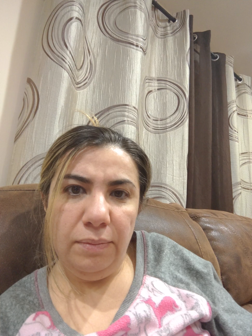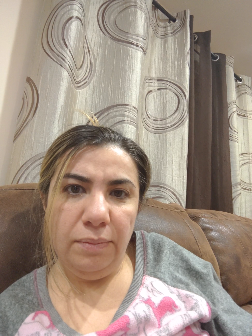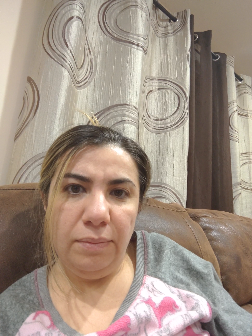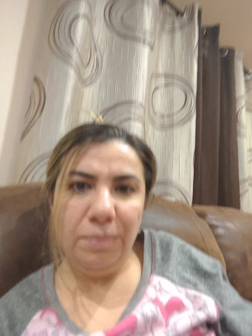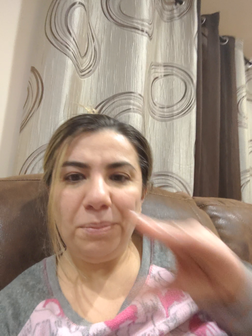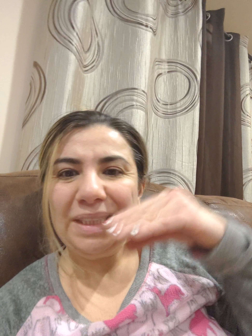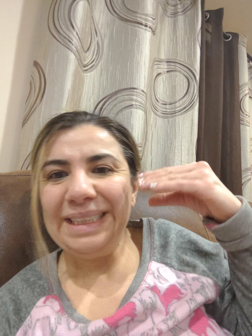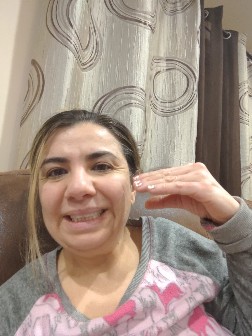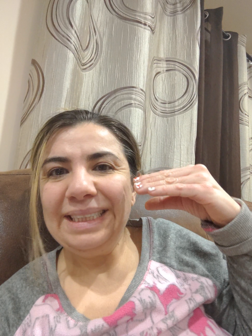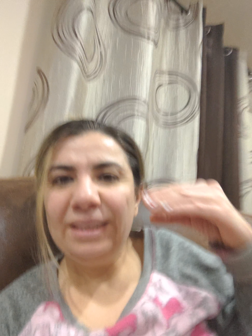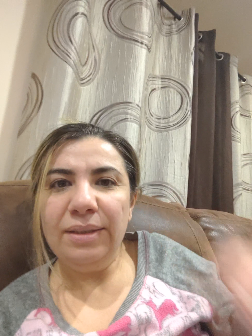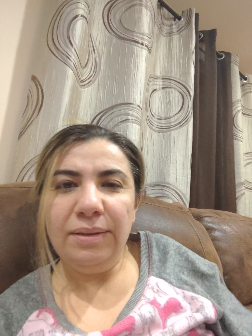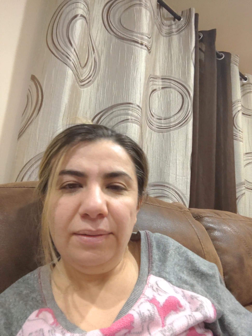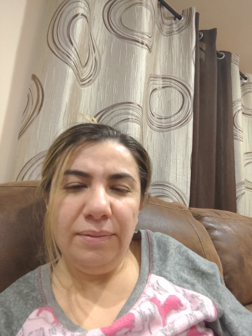smile